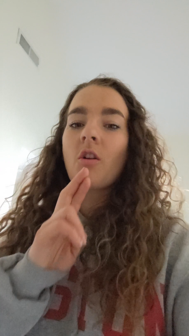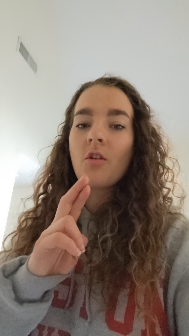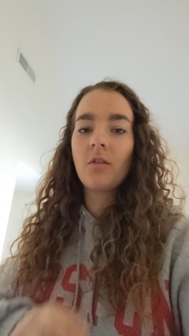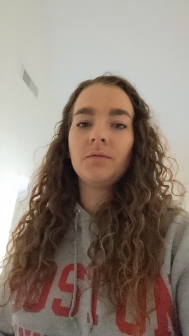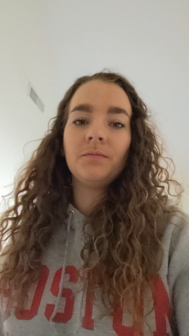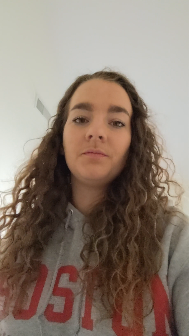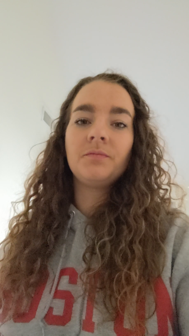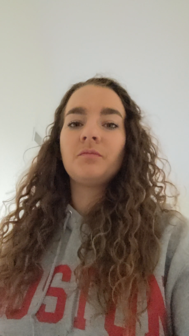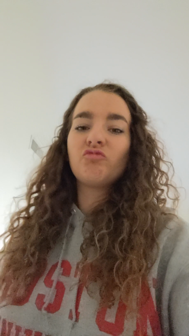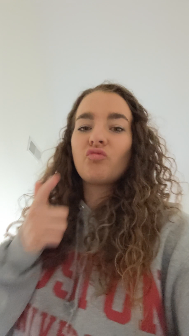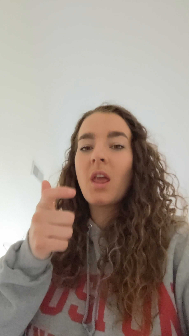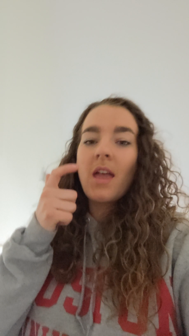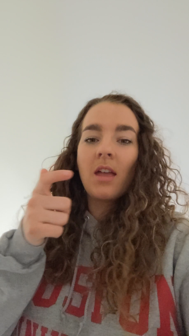run